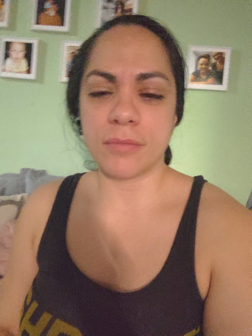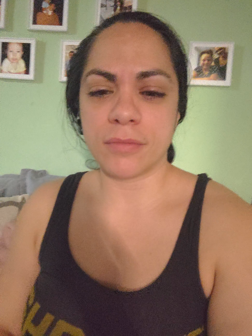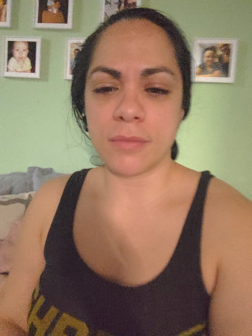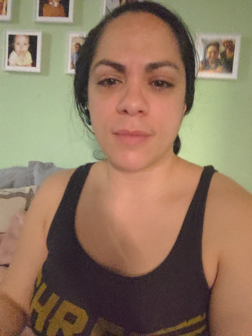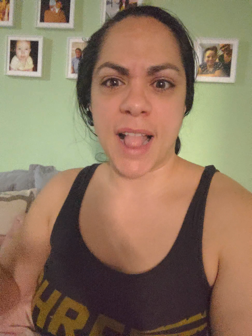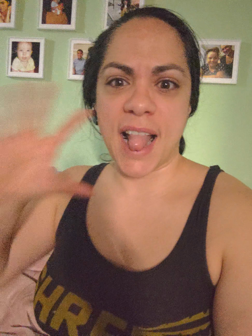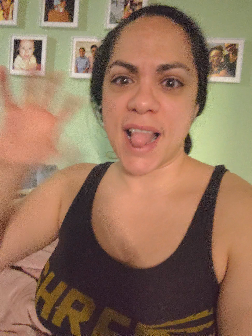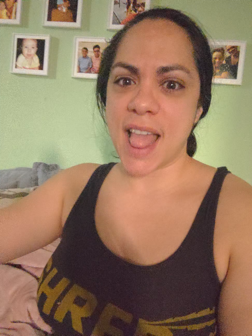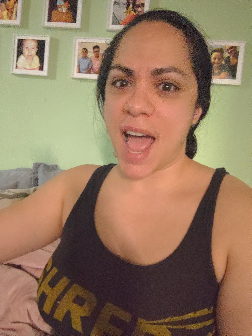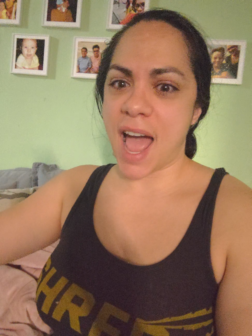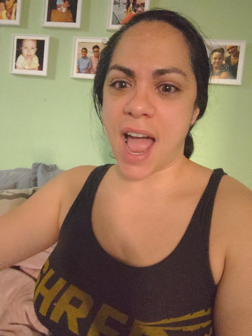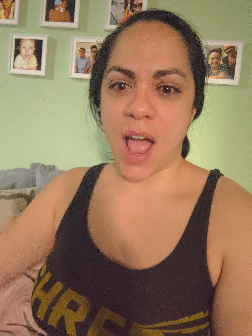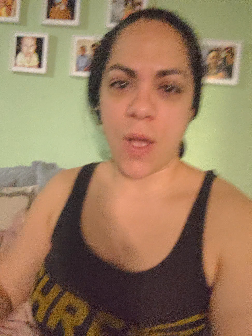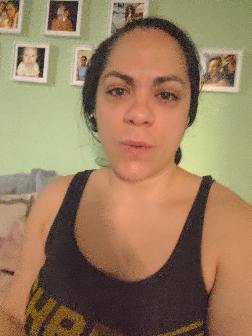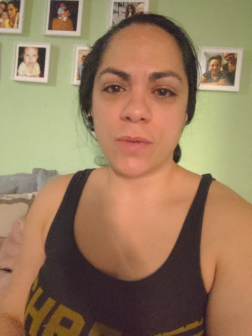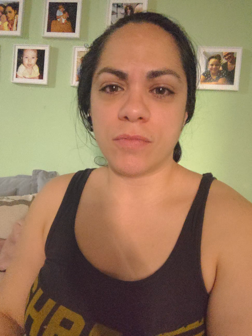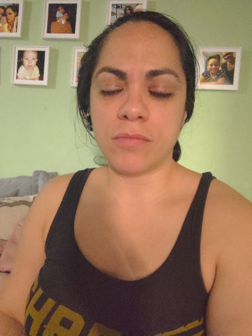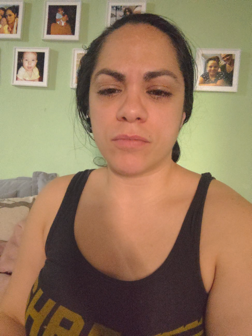loud